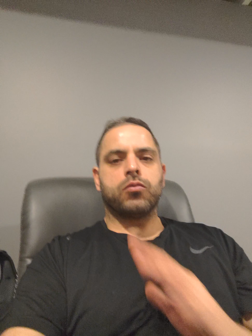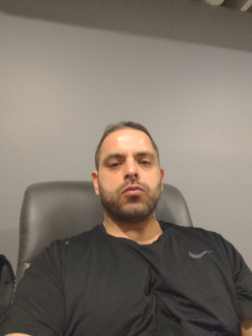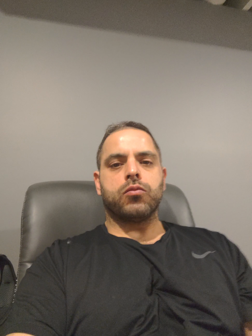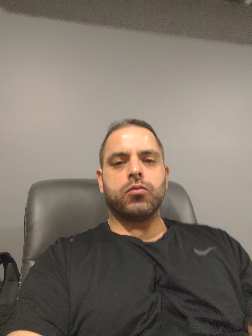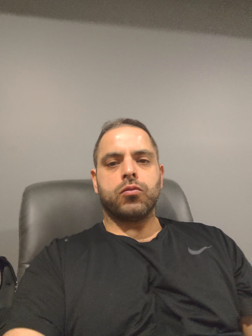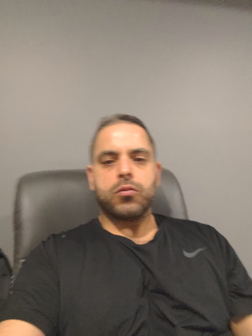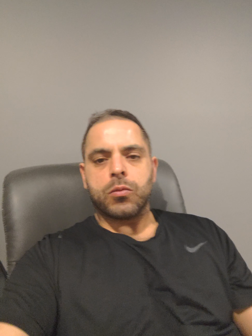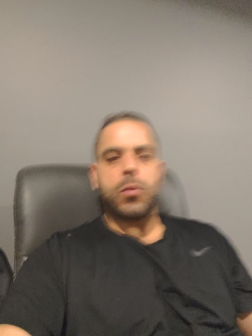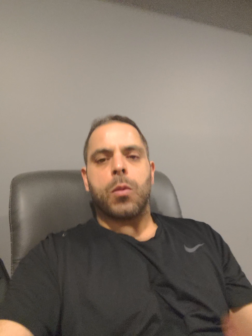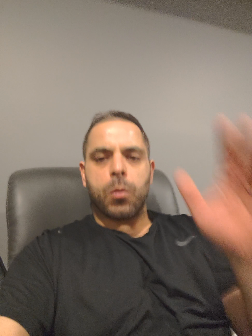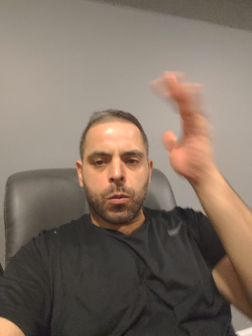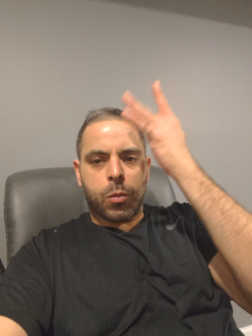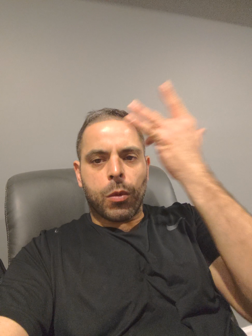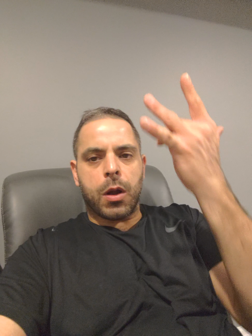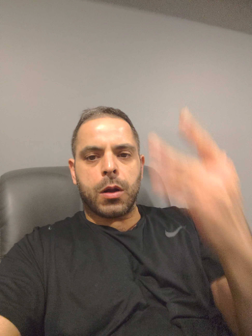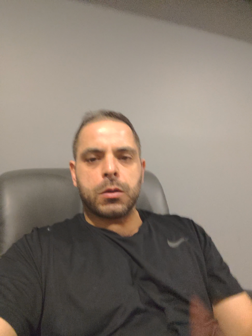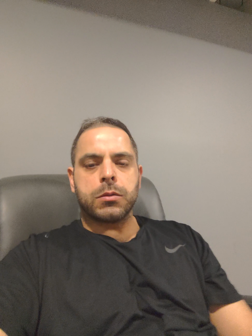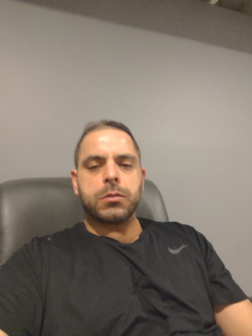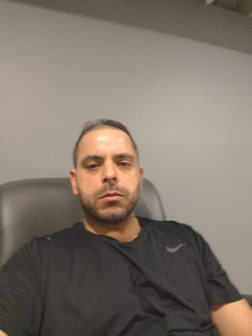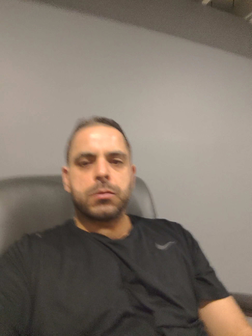why